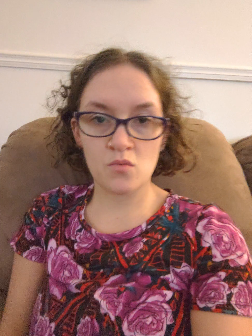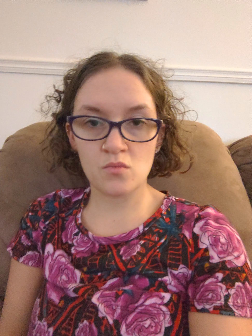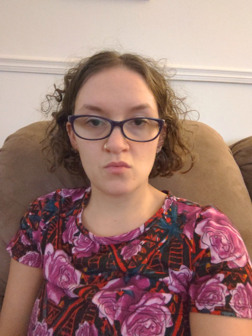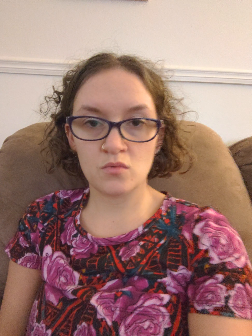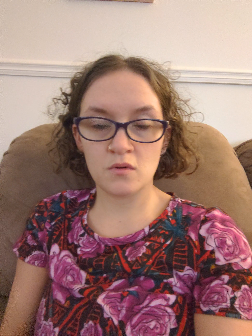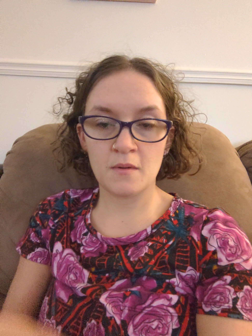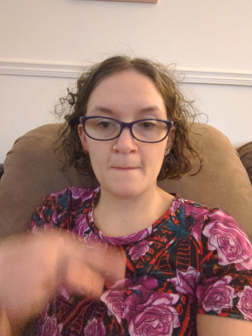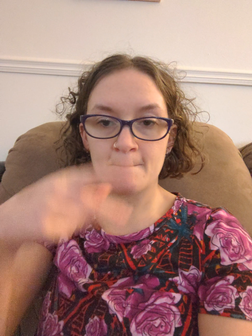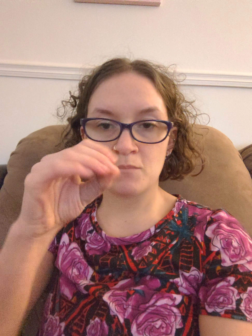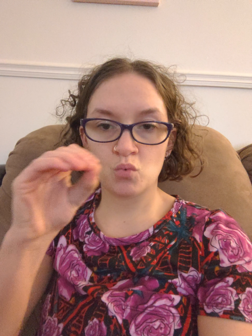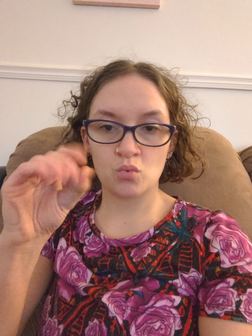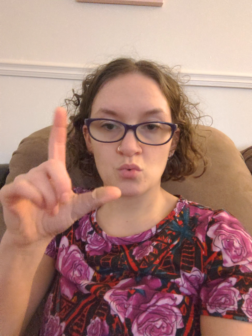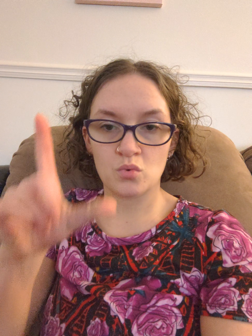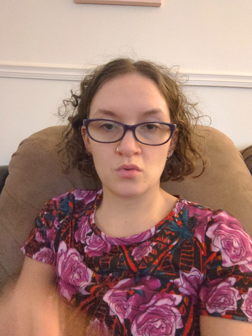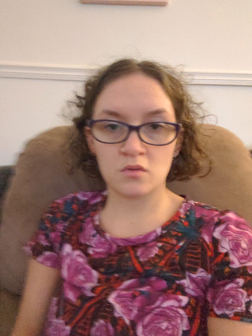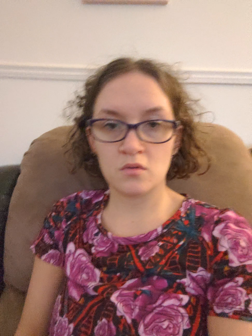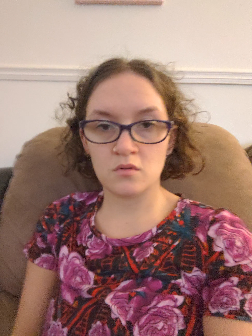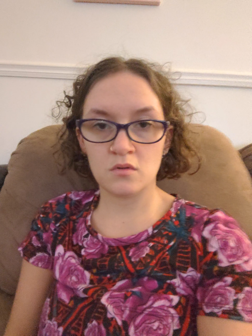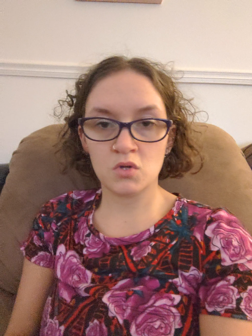pool